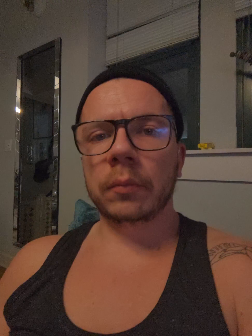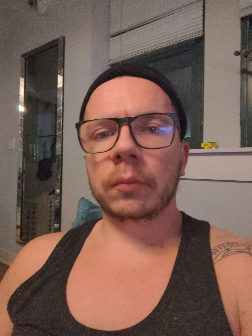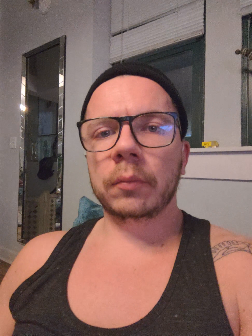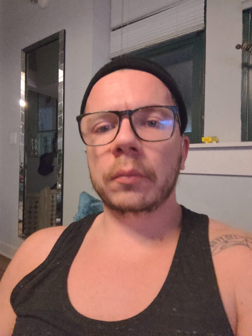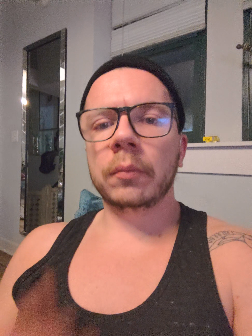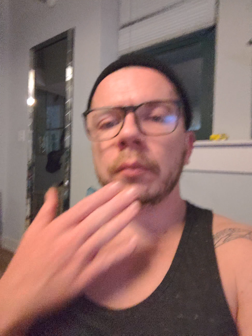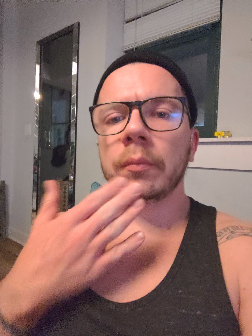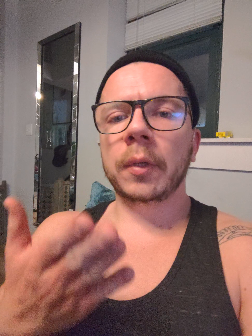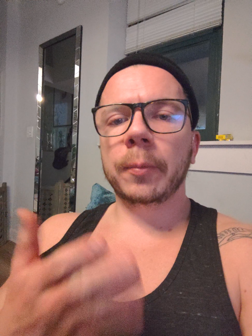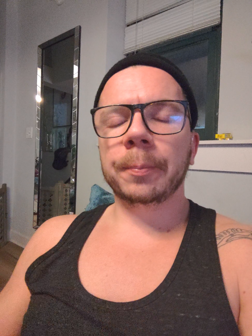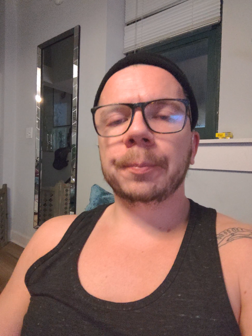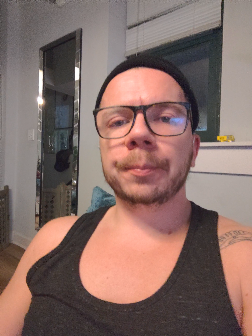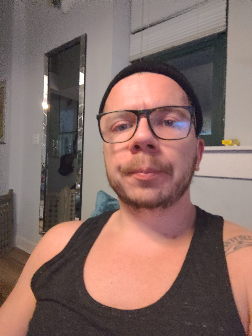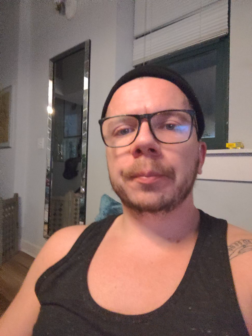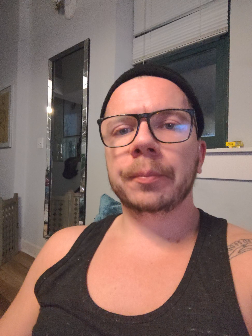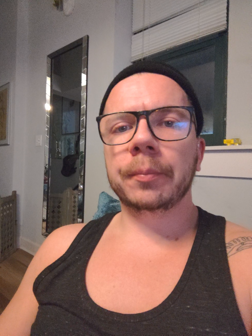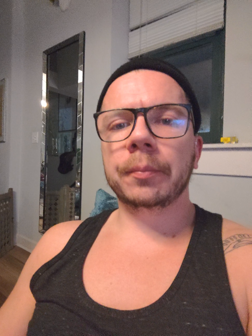thank you